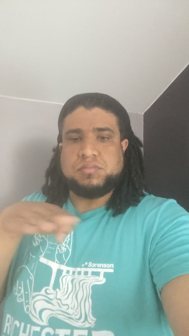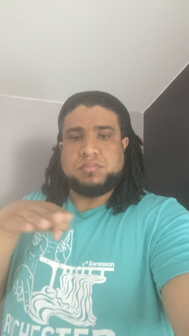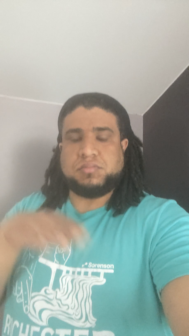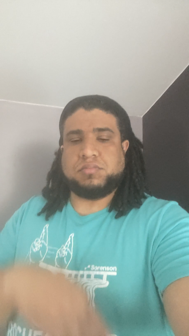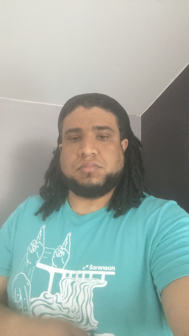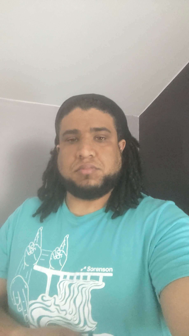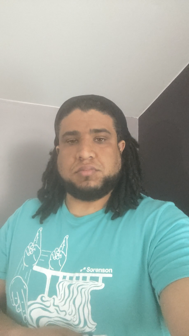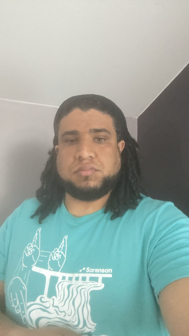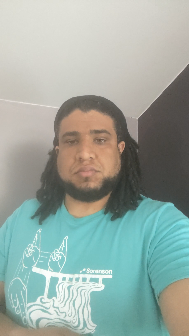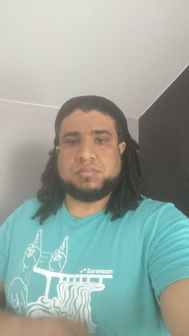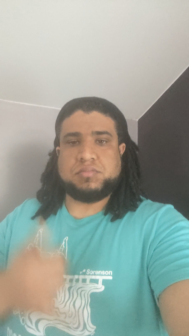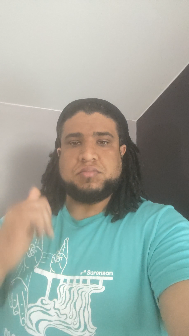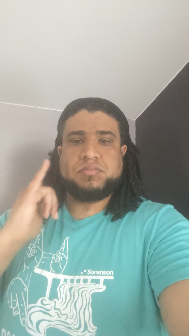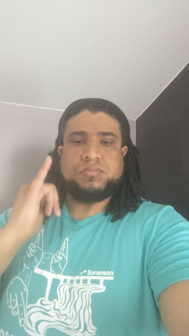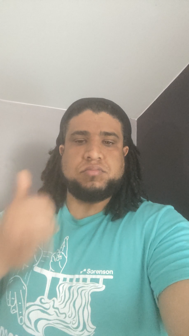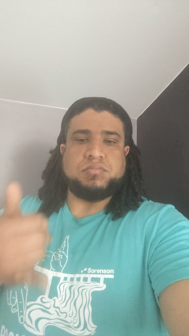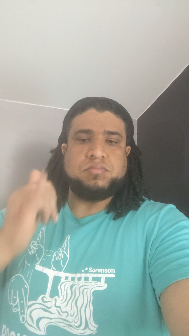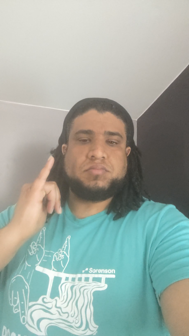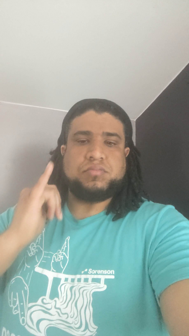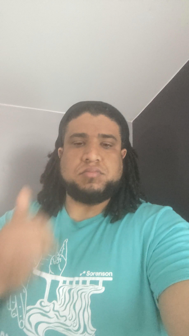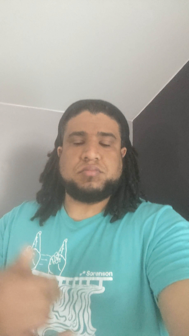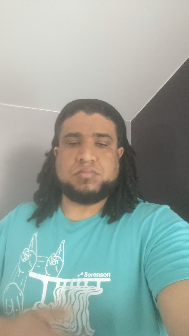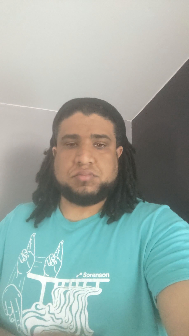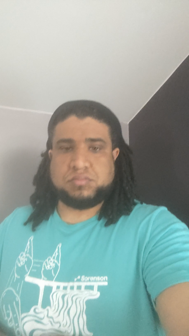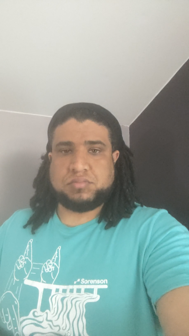rocking chair